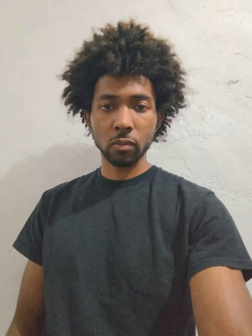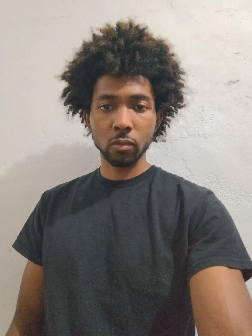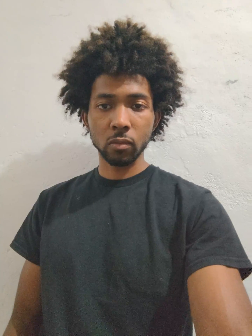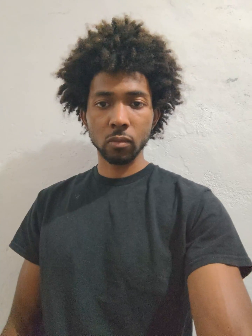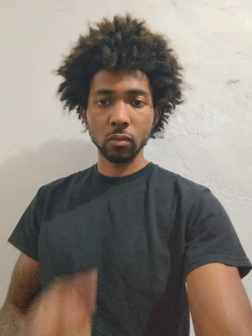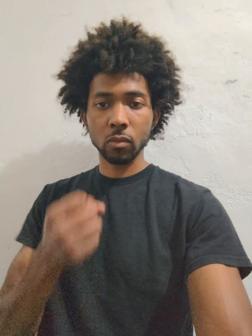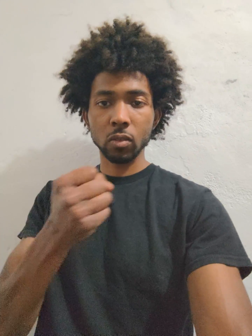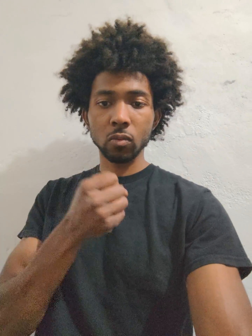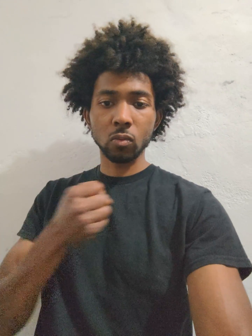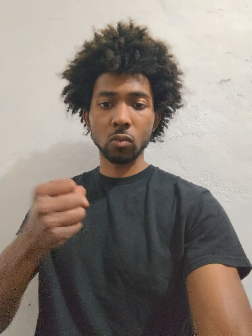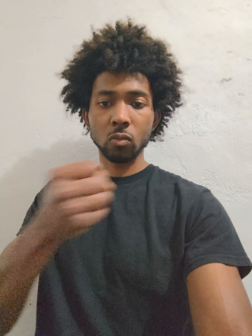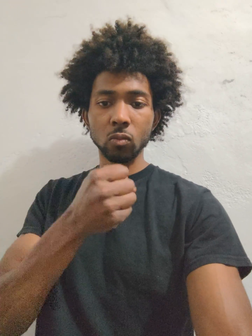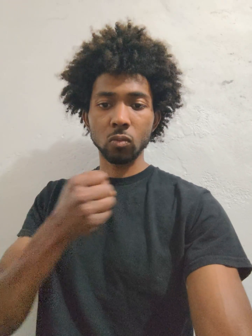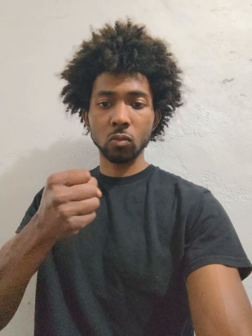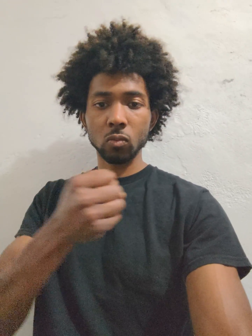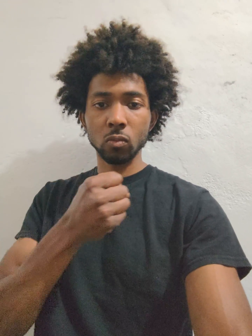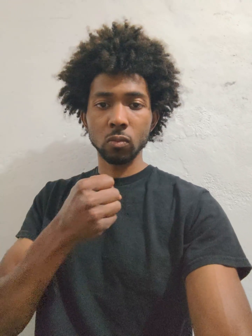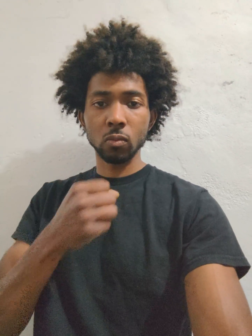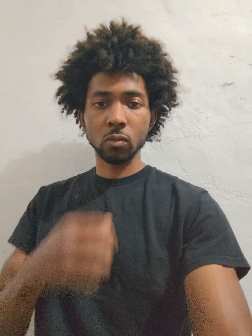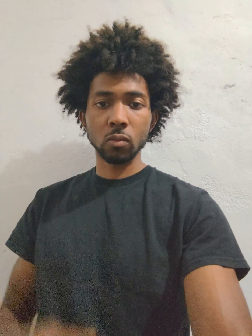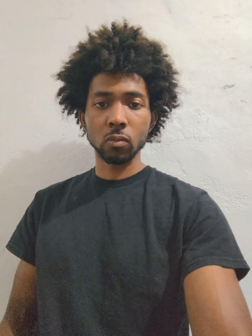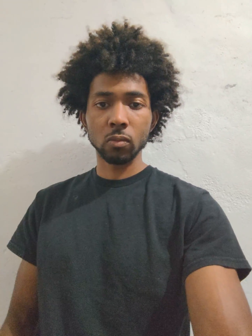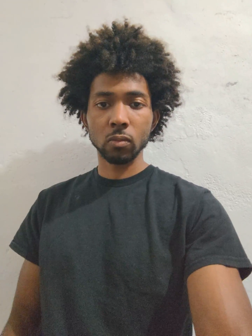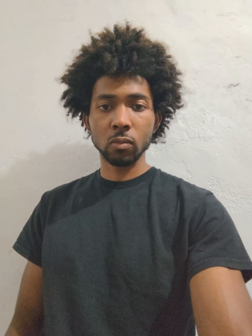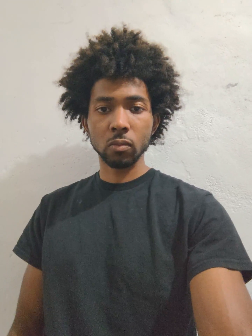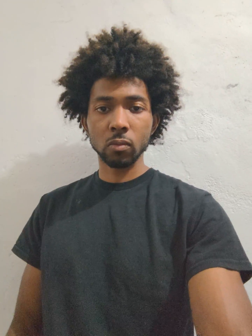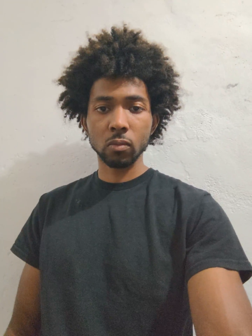coffee